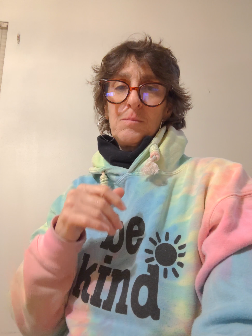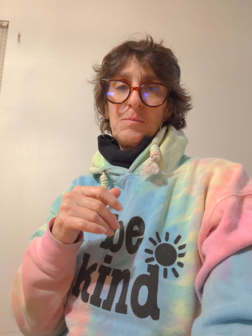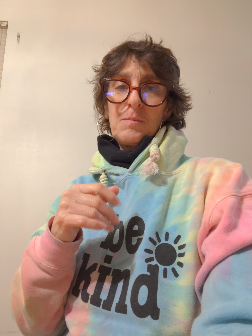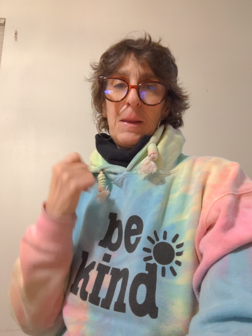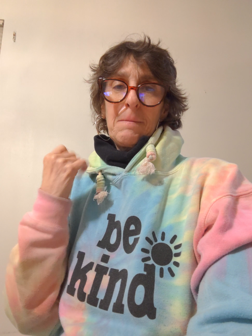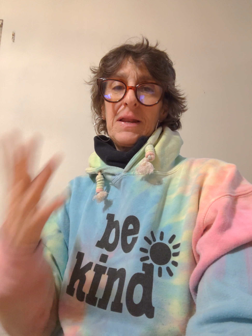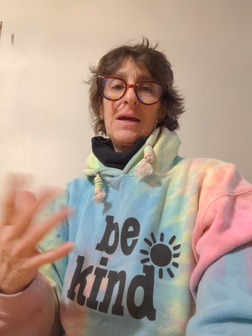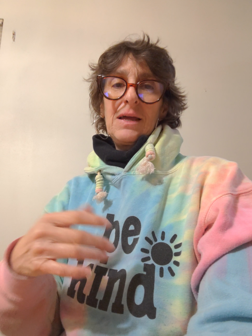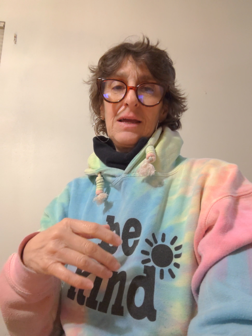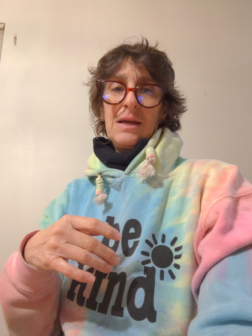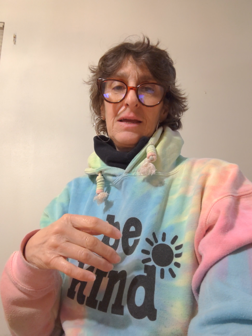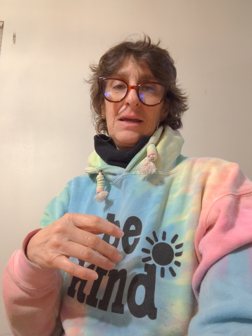many